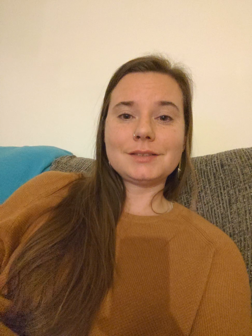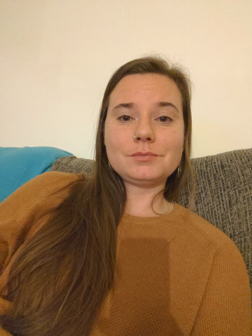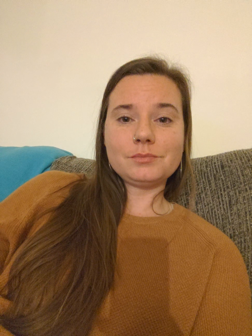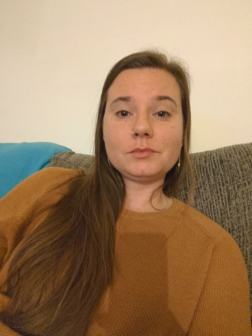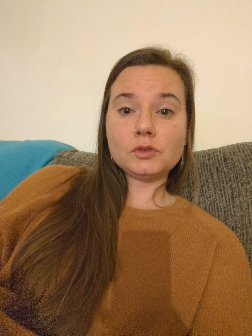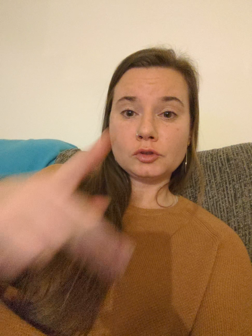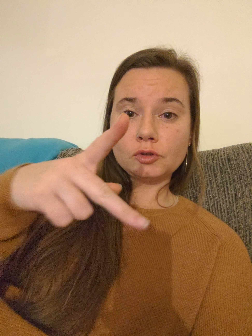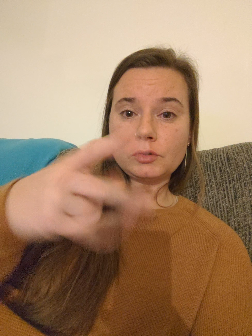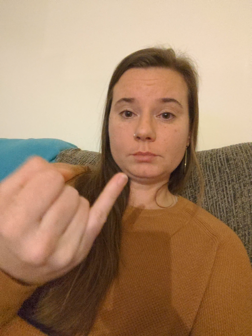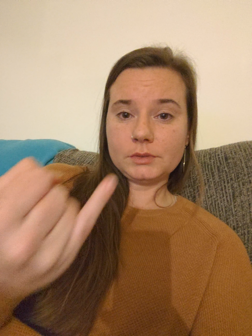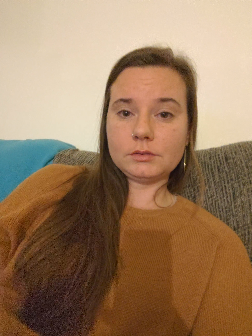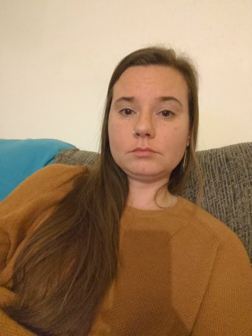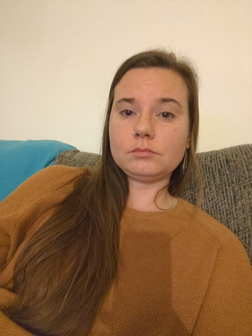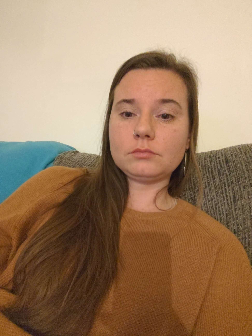pajamas